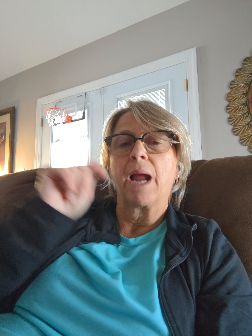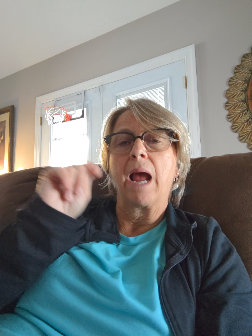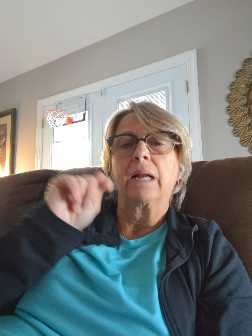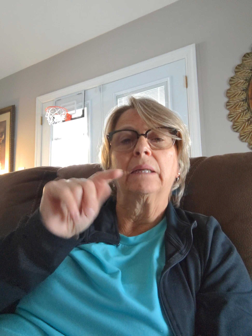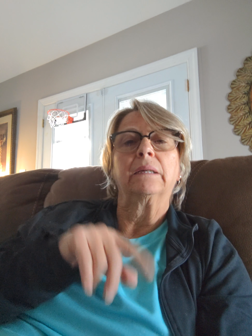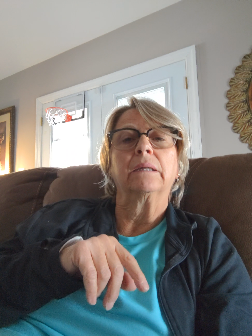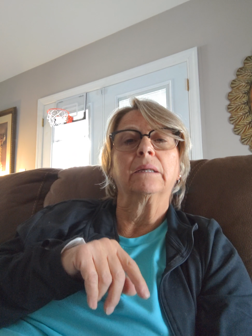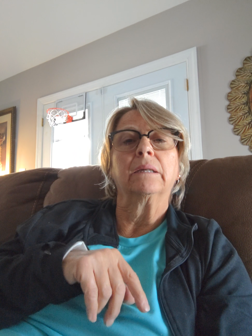potty